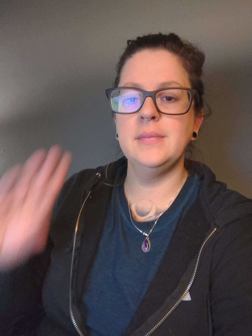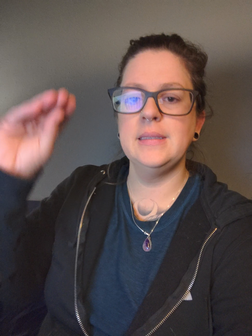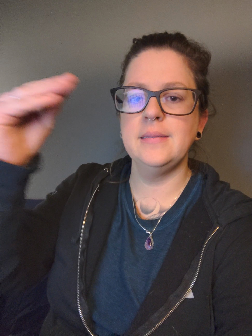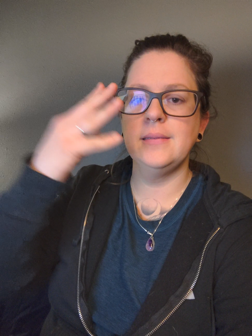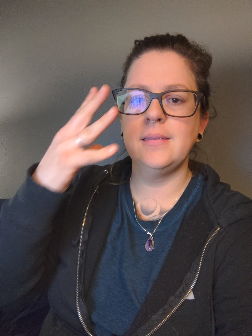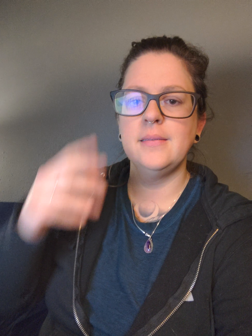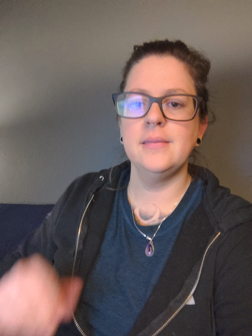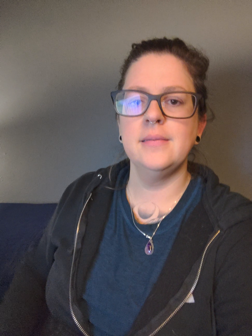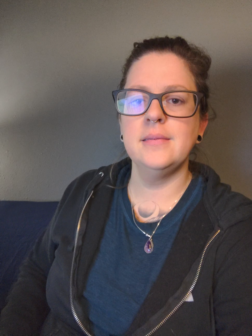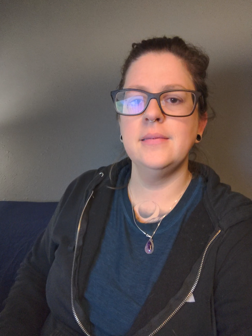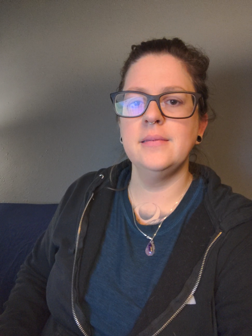sun